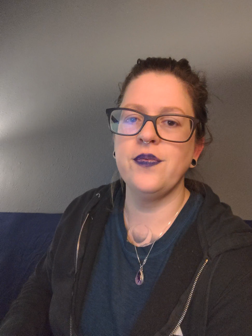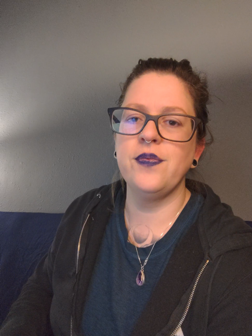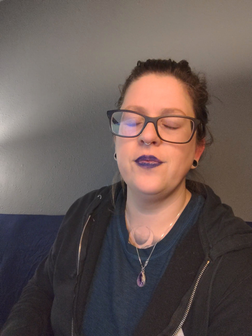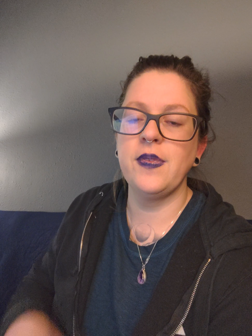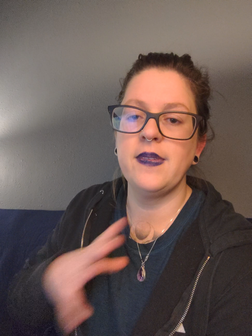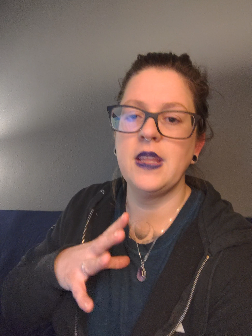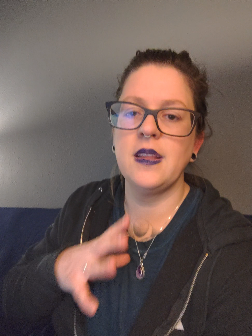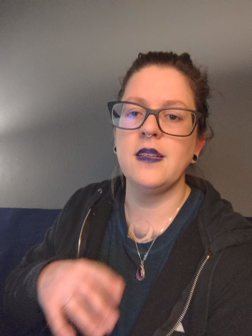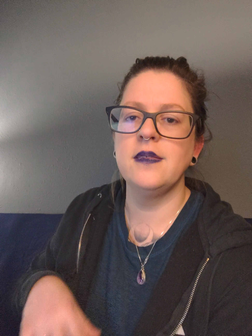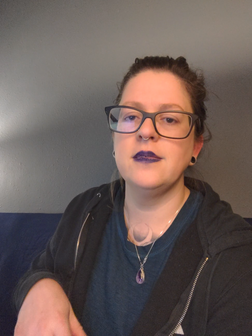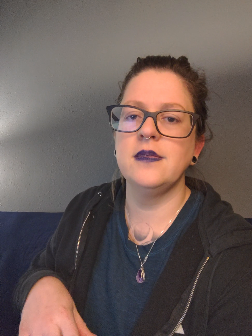fine